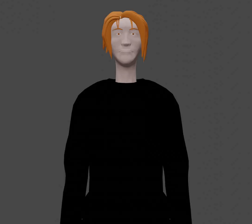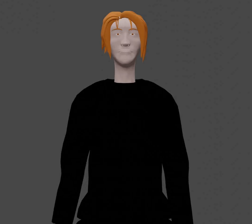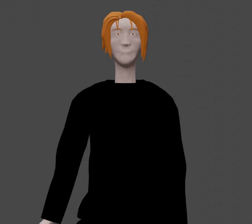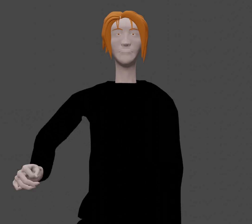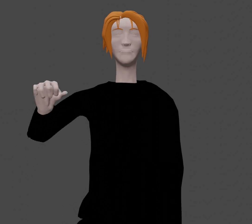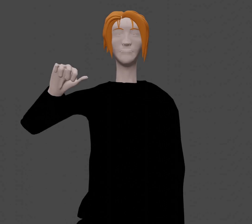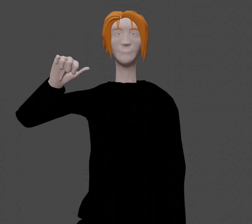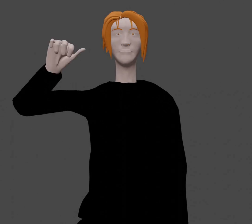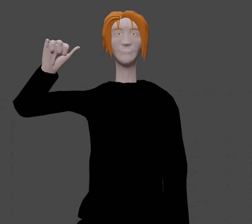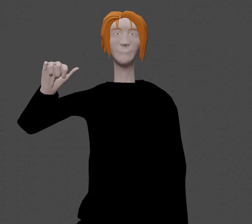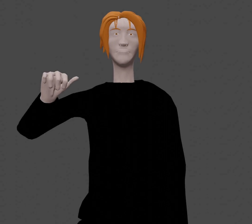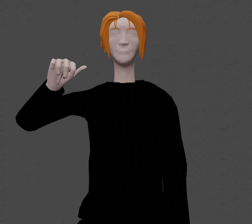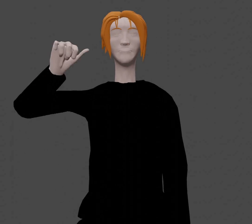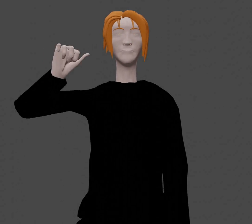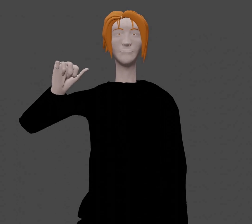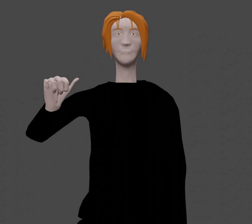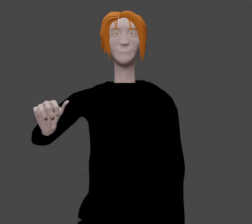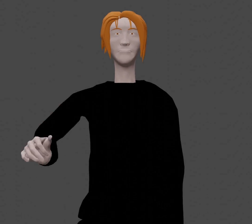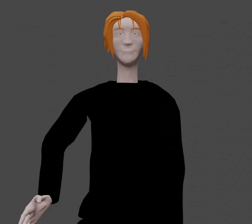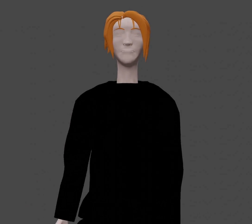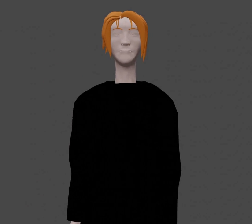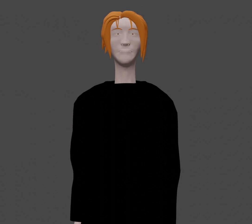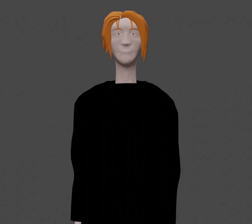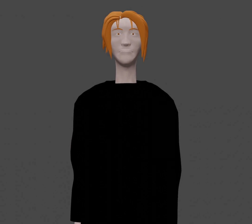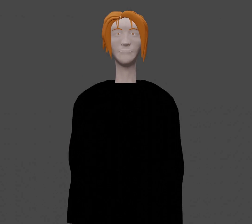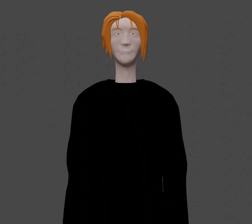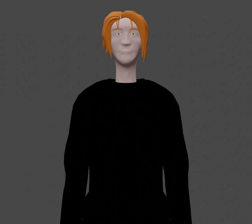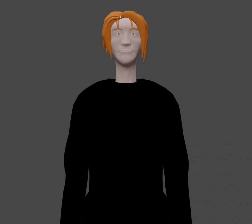Audiology